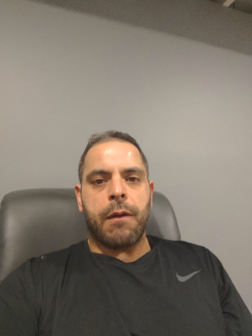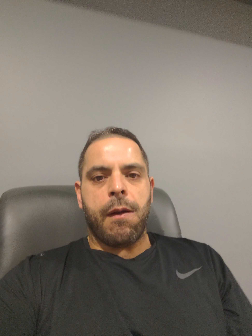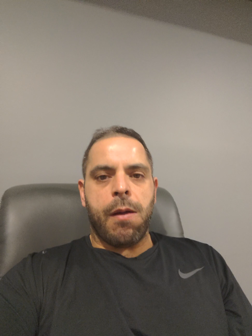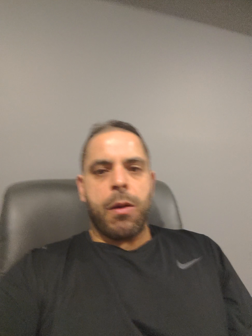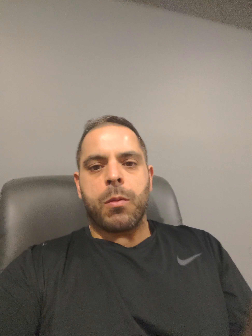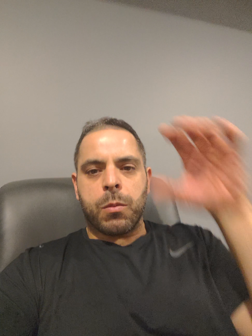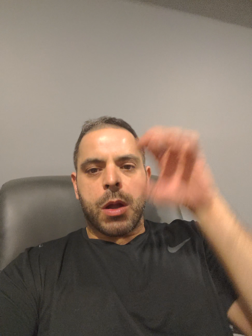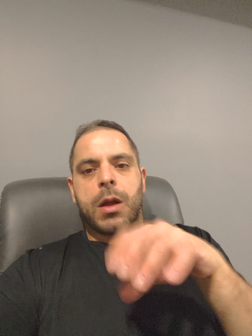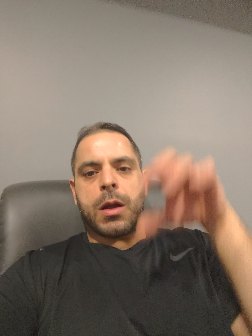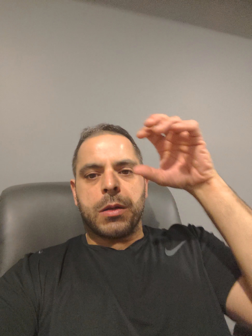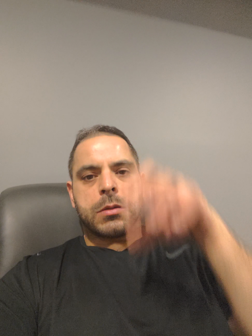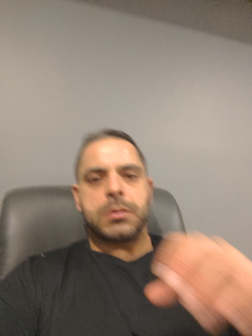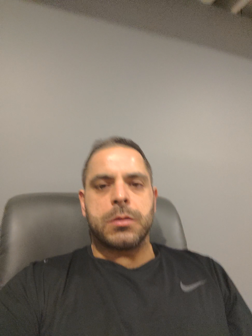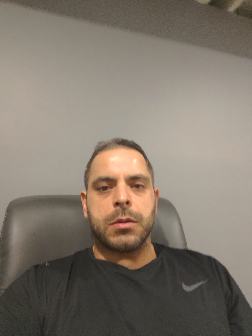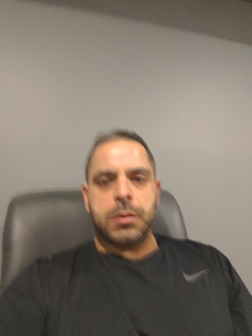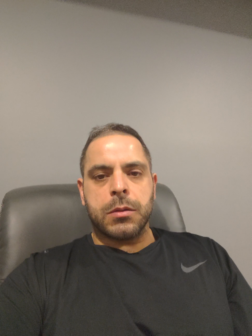rain